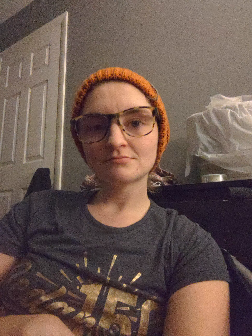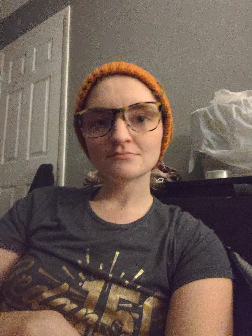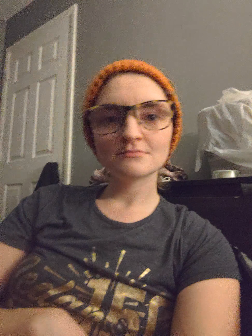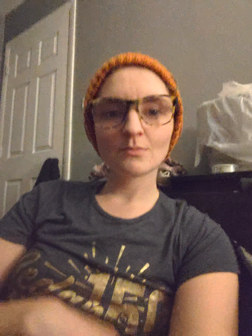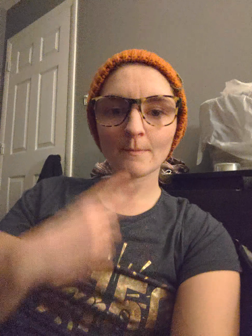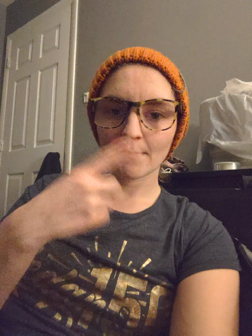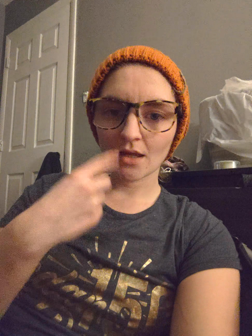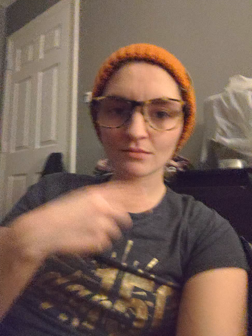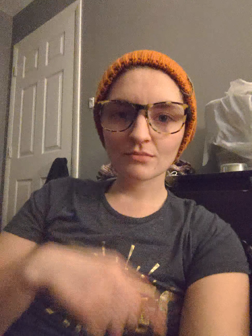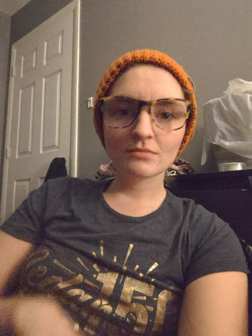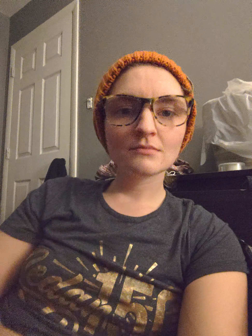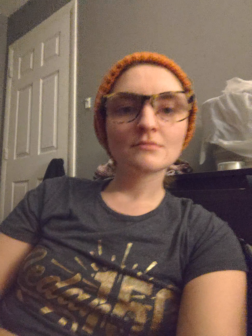mouth